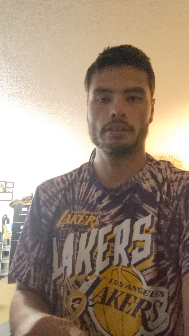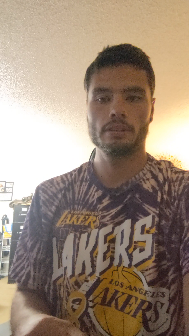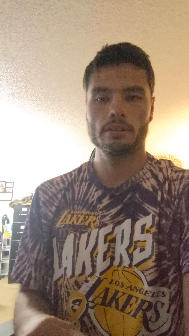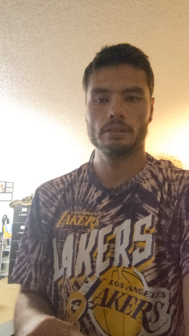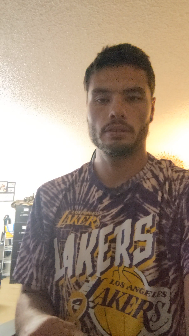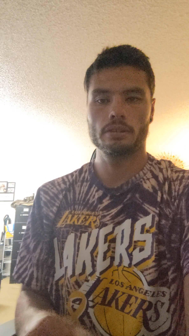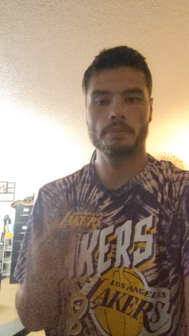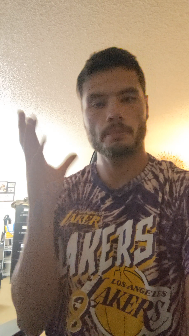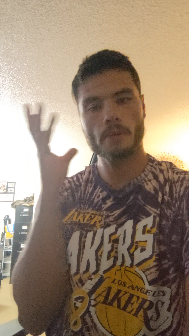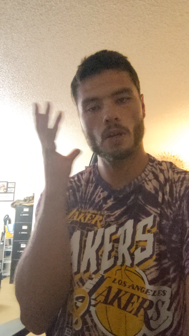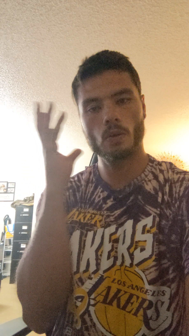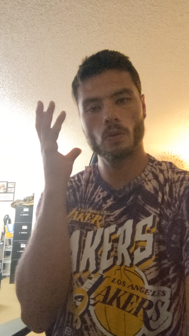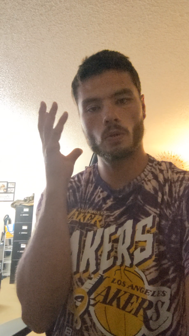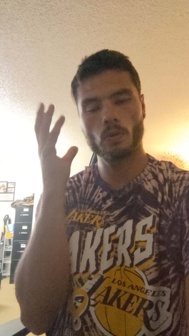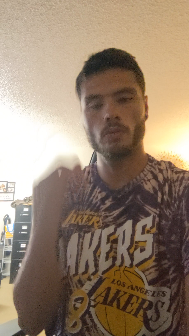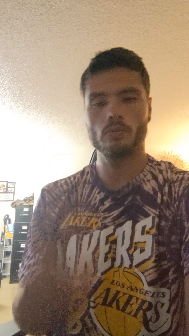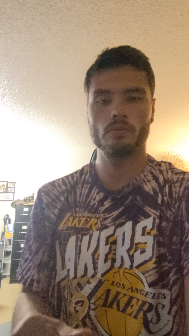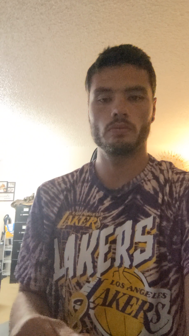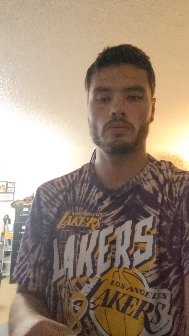pillow